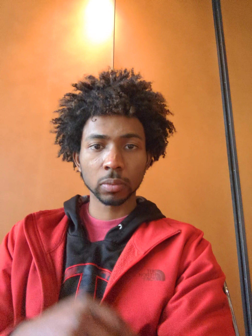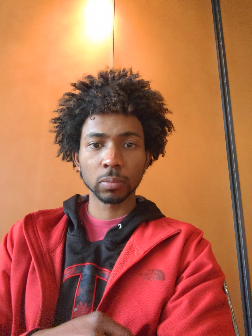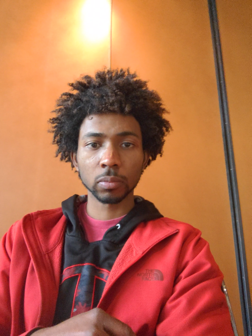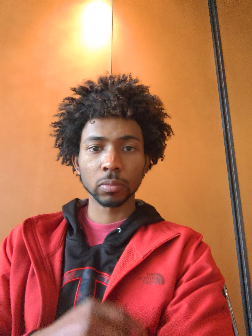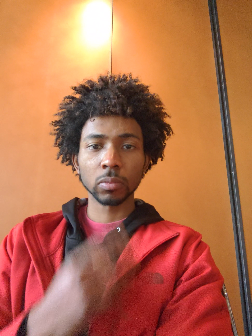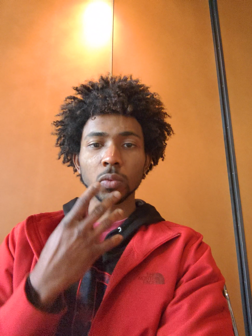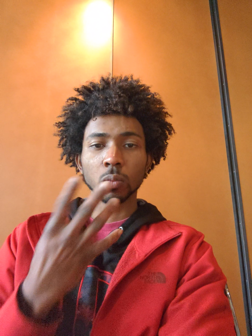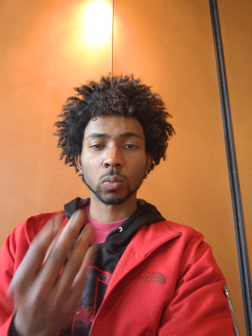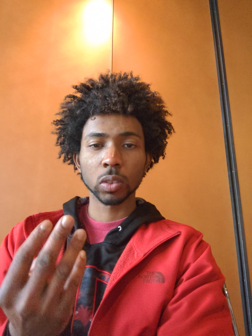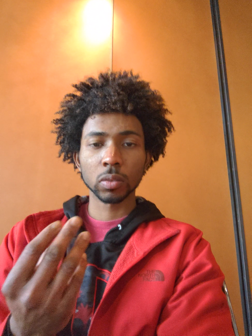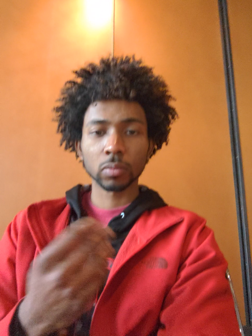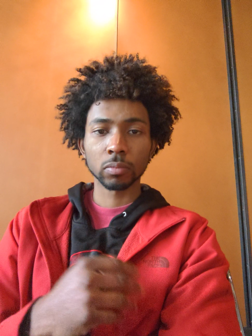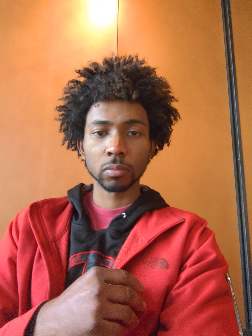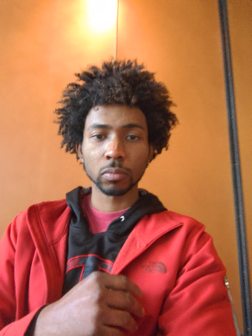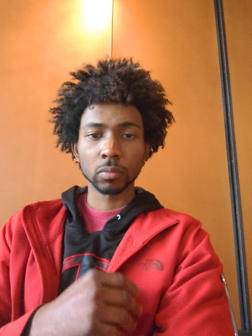wet